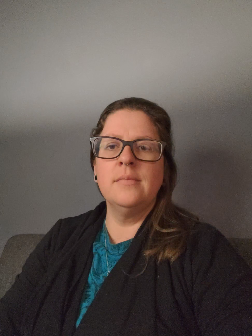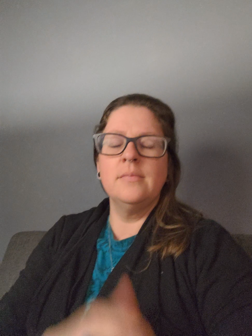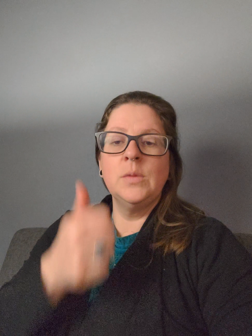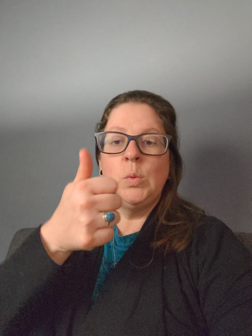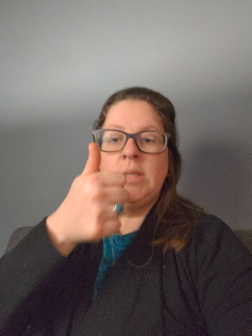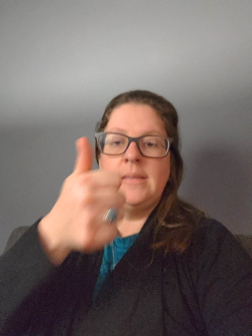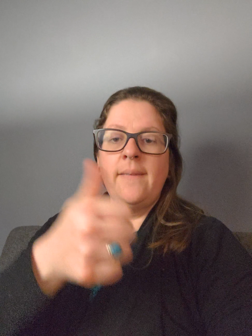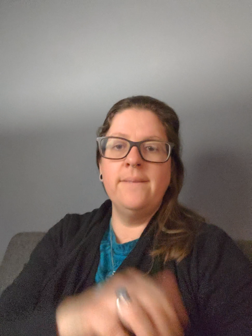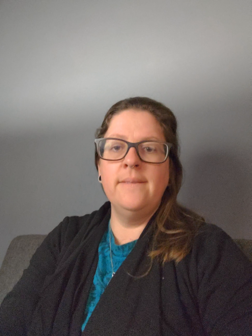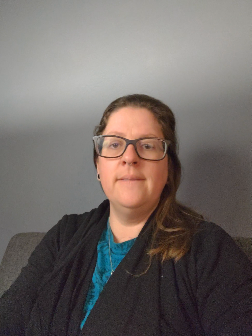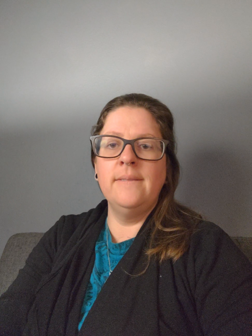yourself